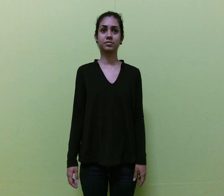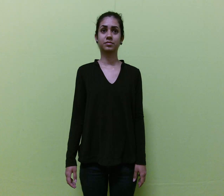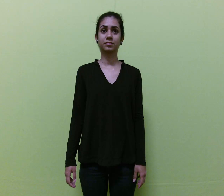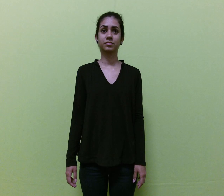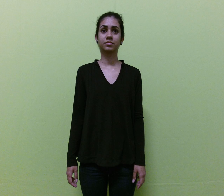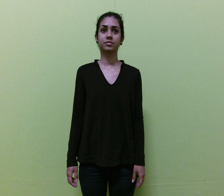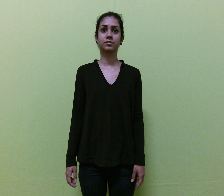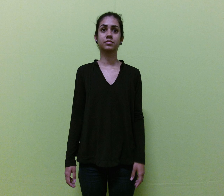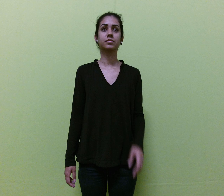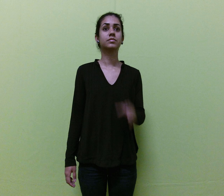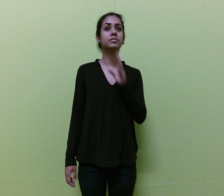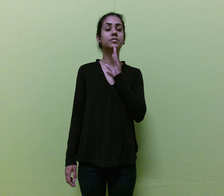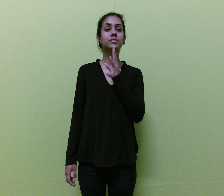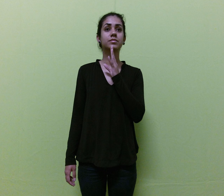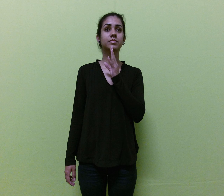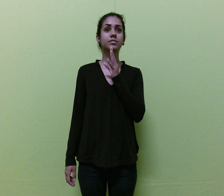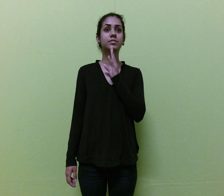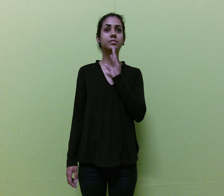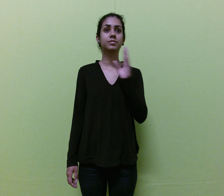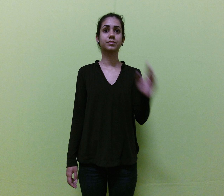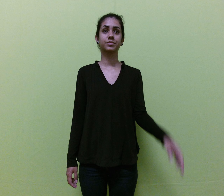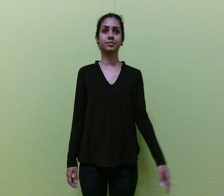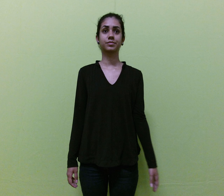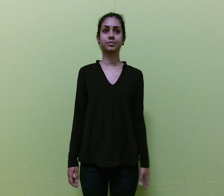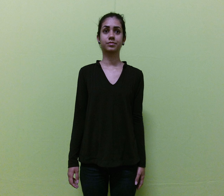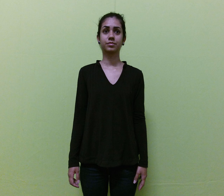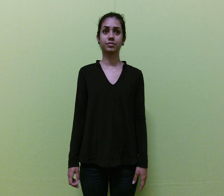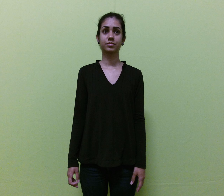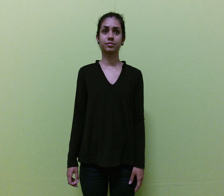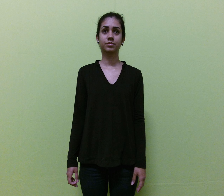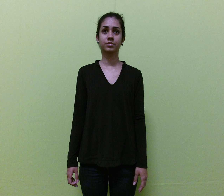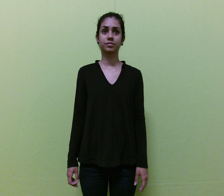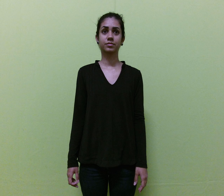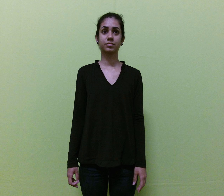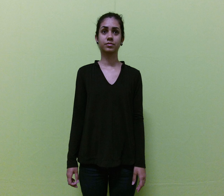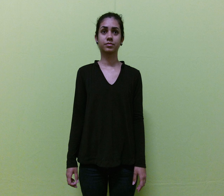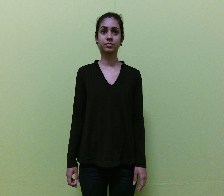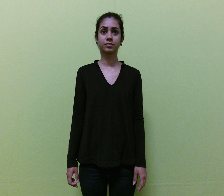conhecer